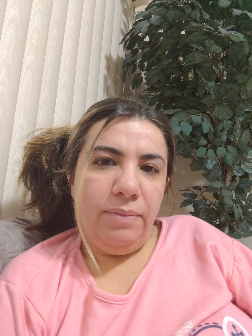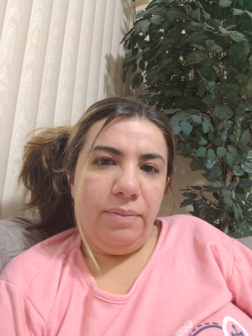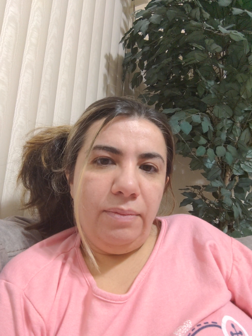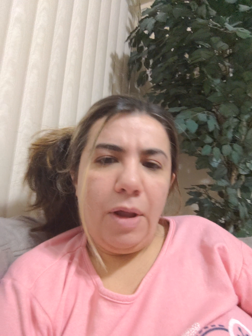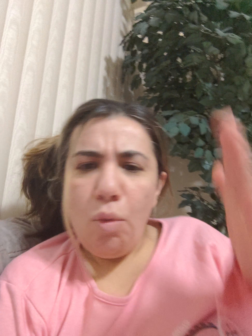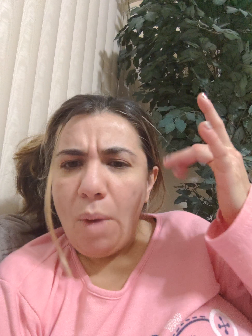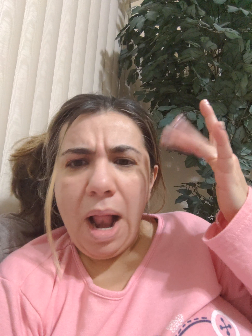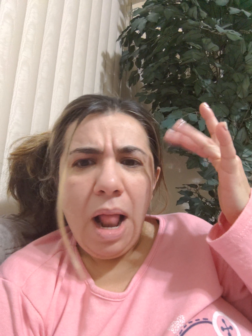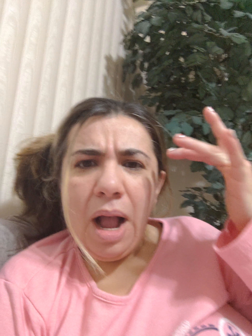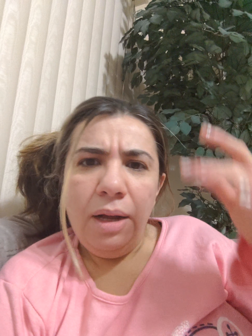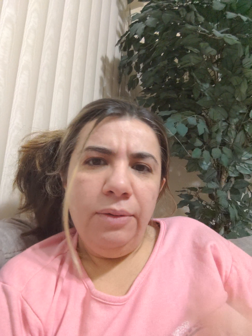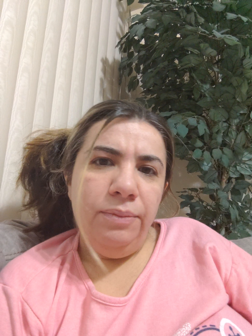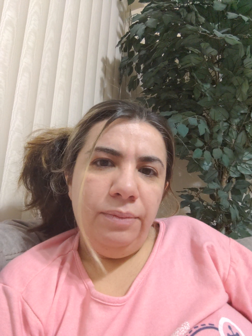why